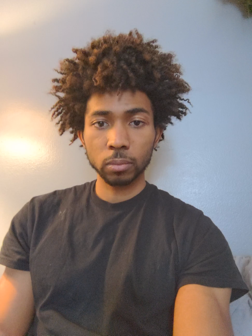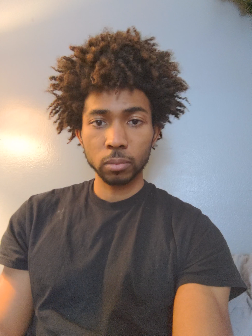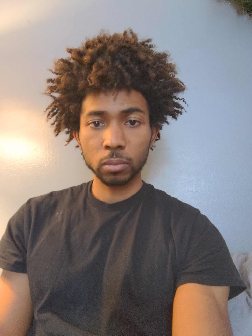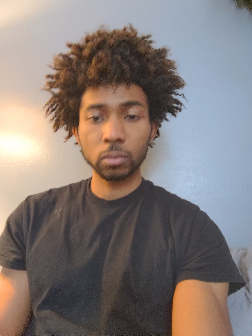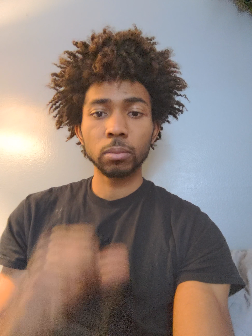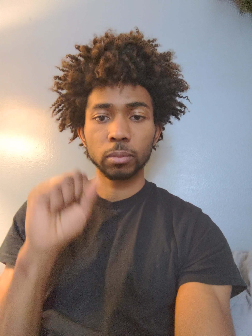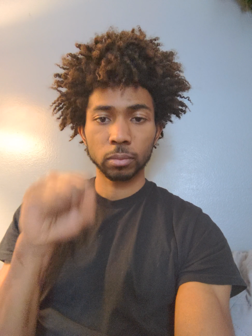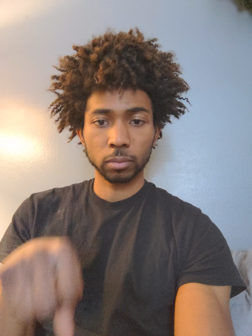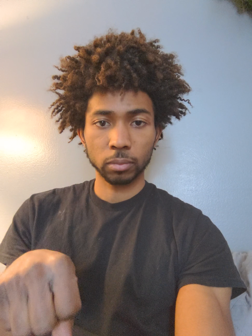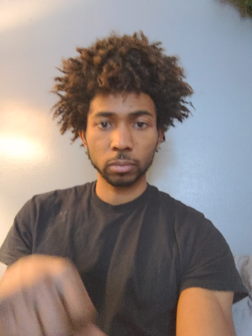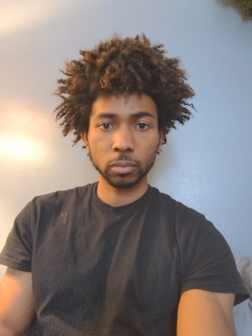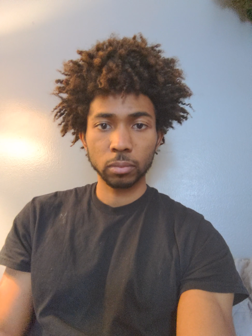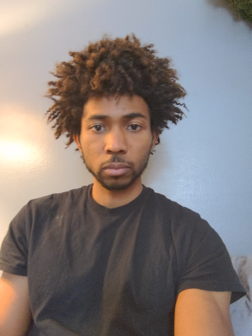can